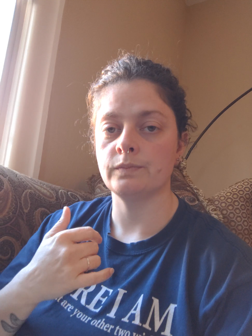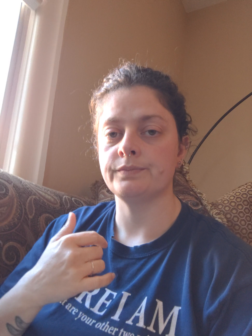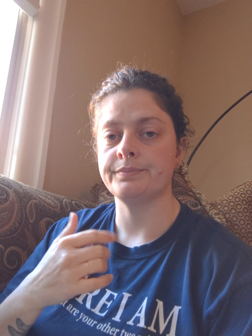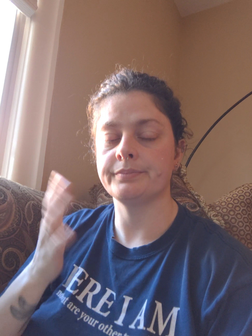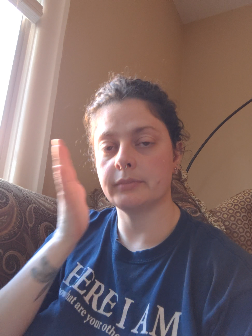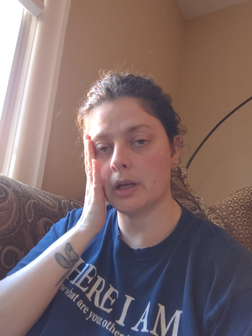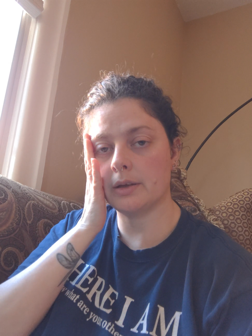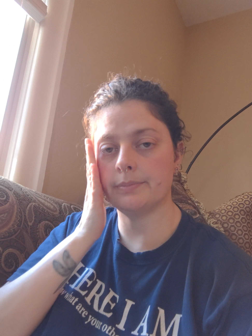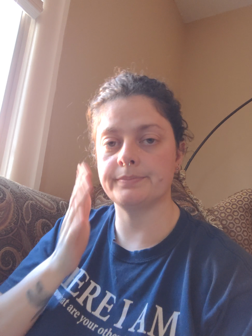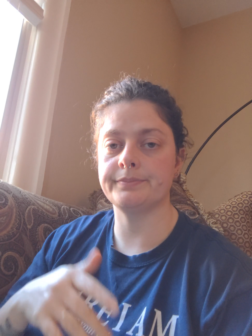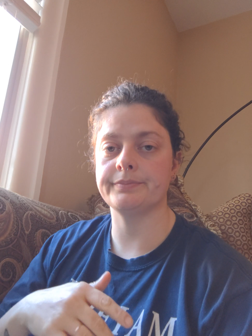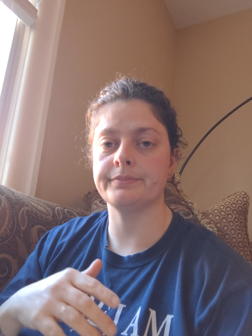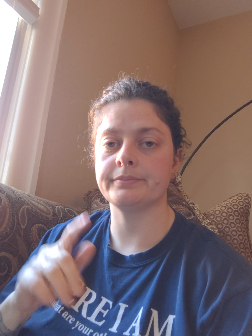bed